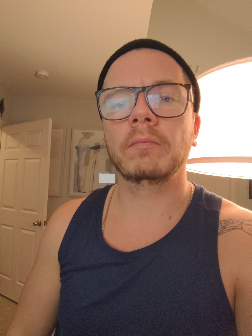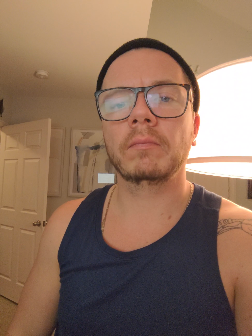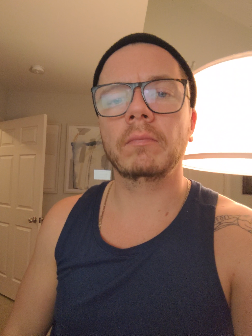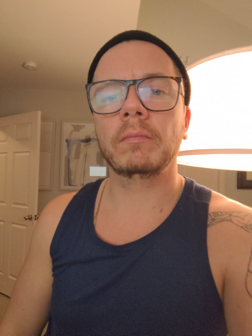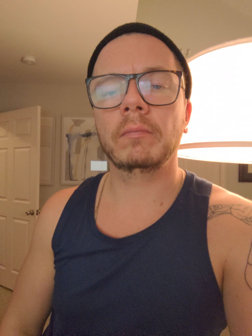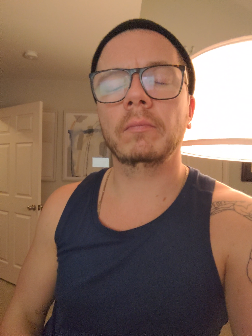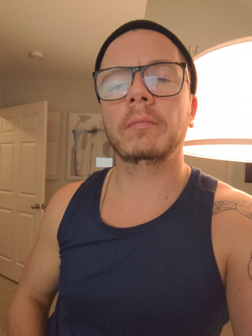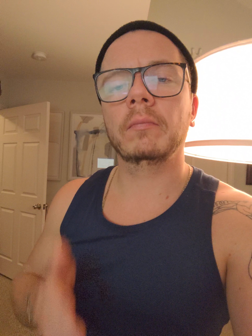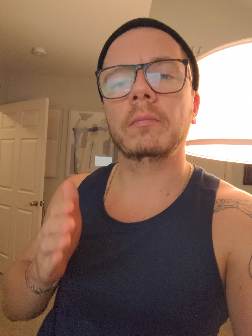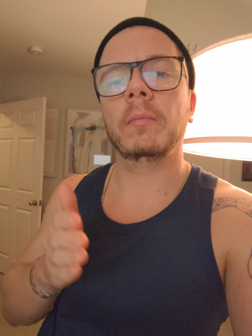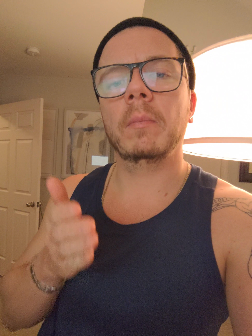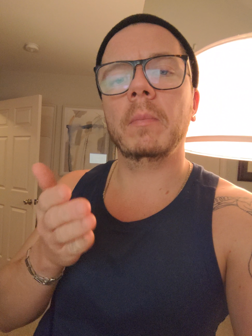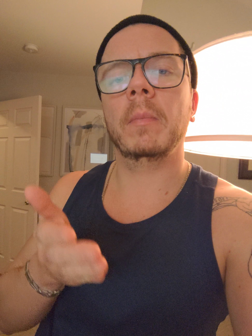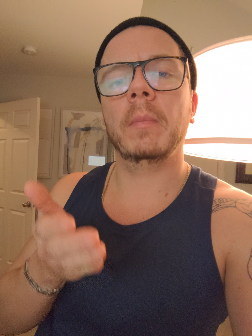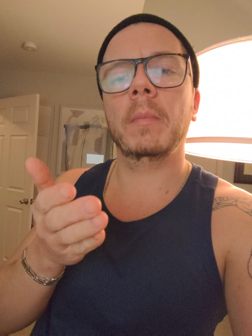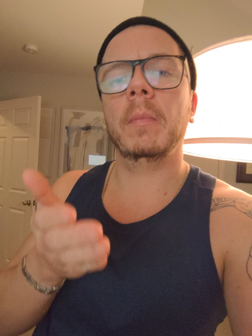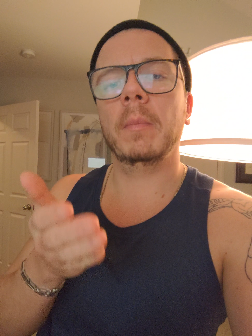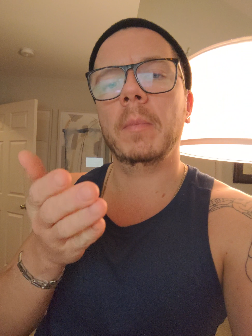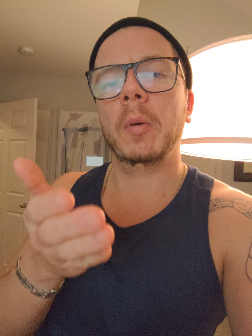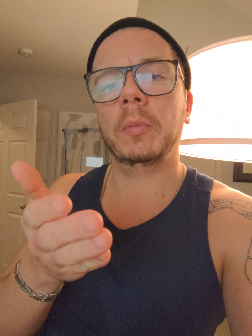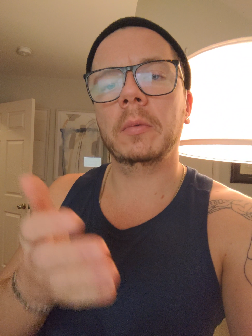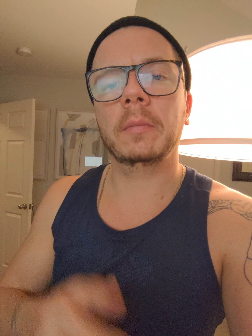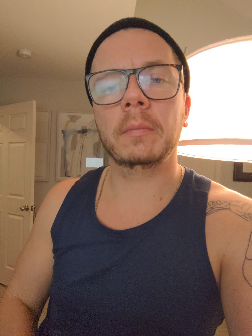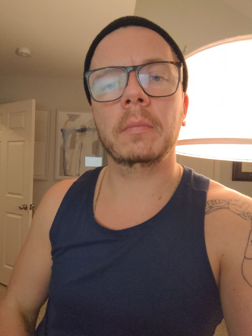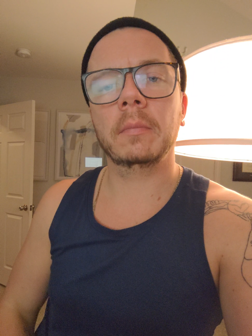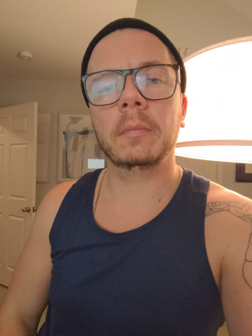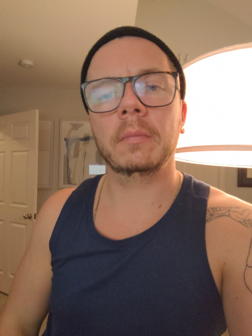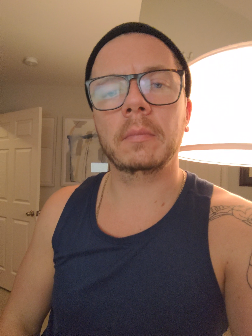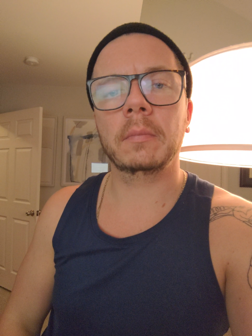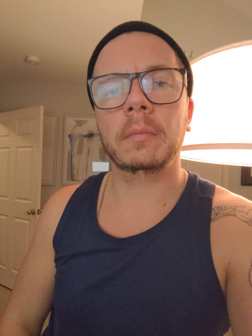boat